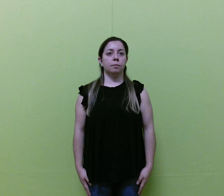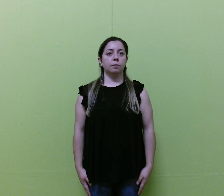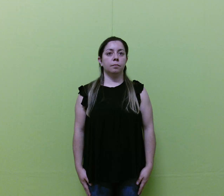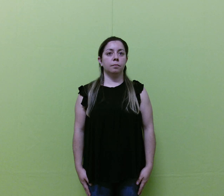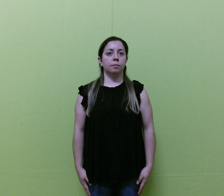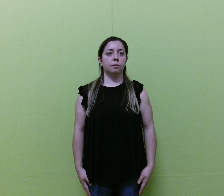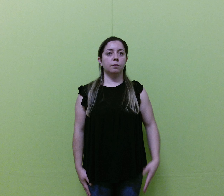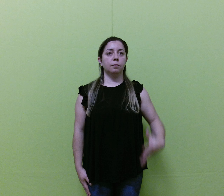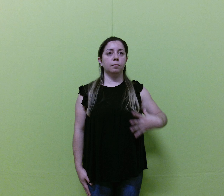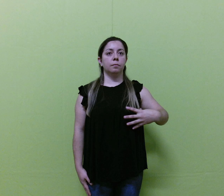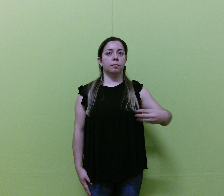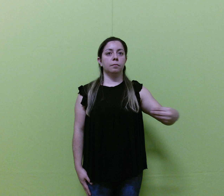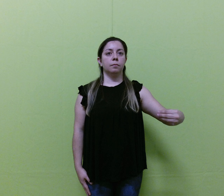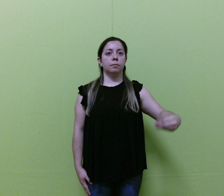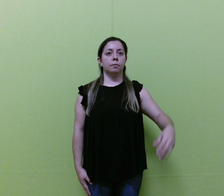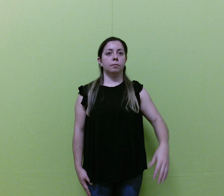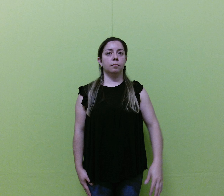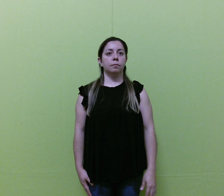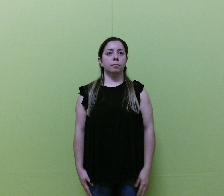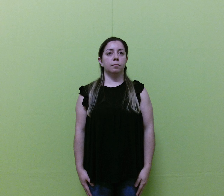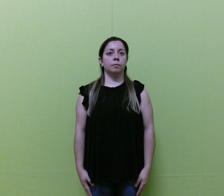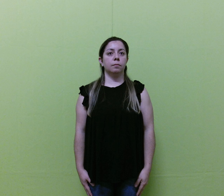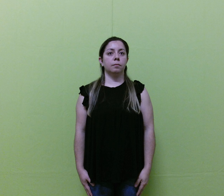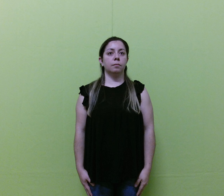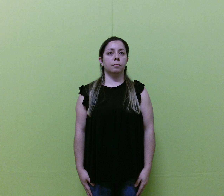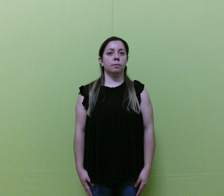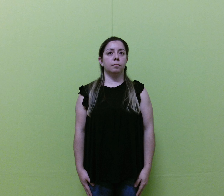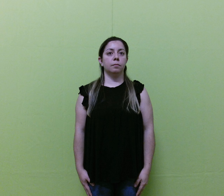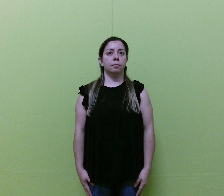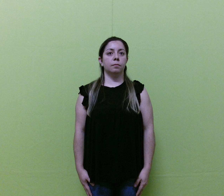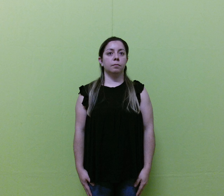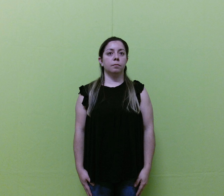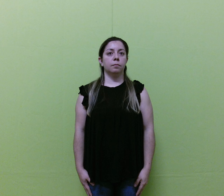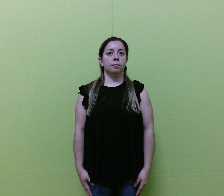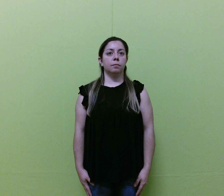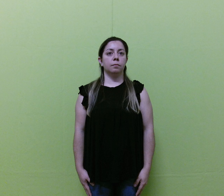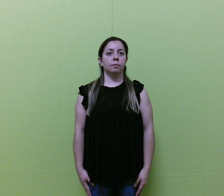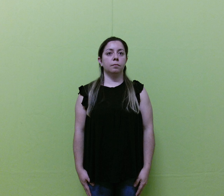filho